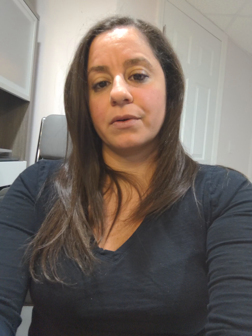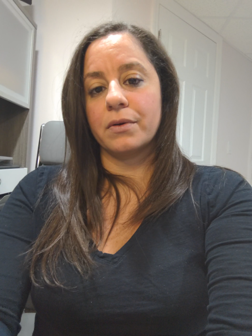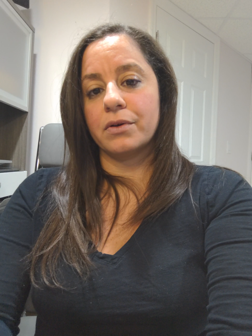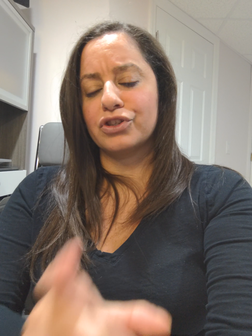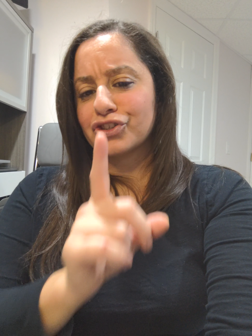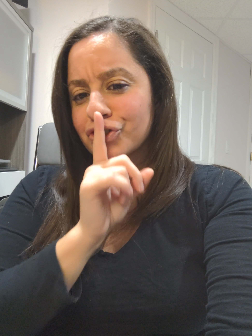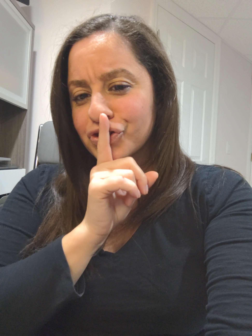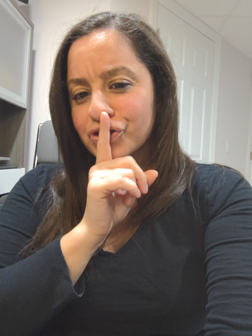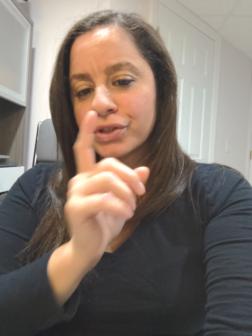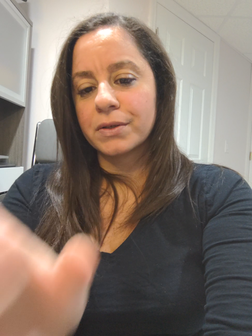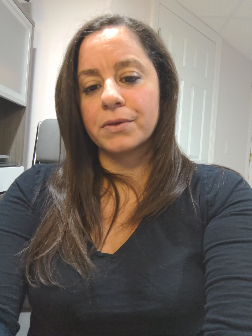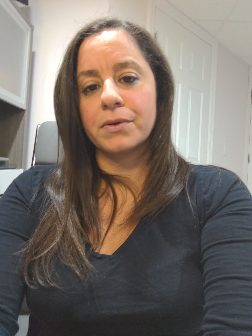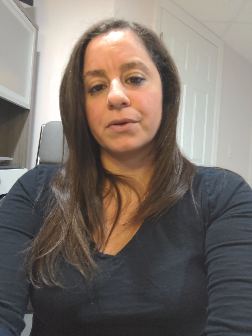shhh